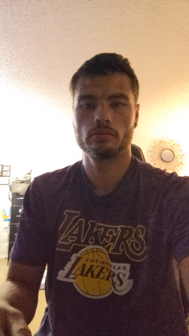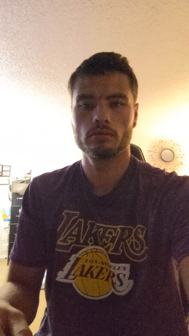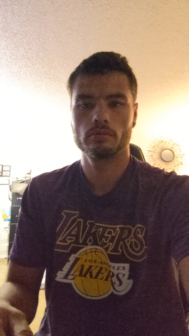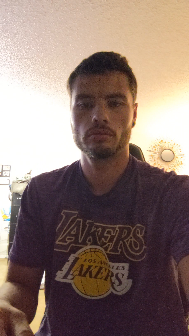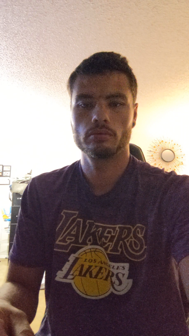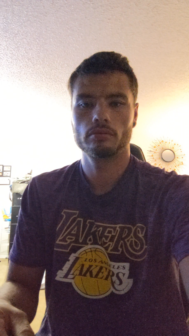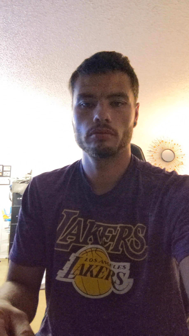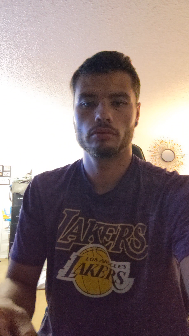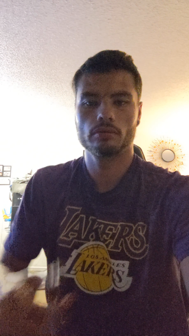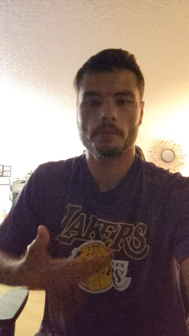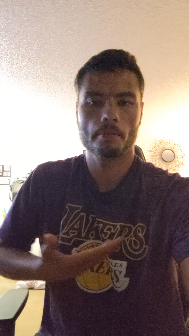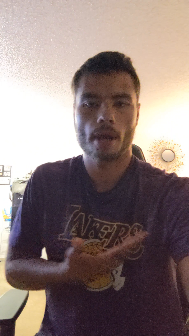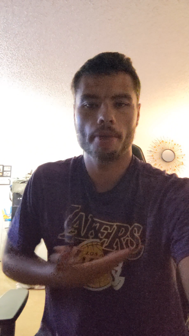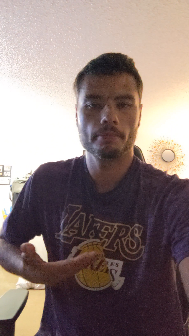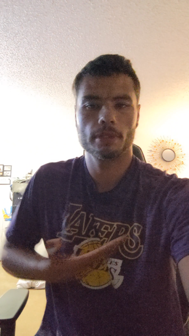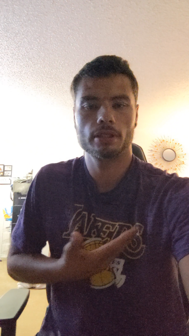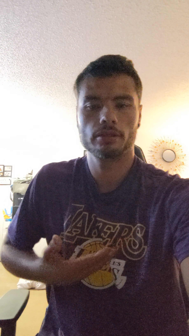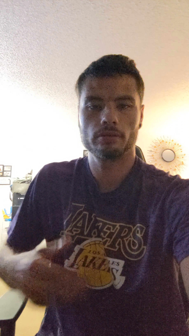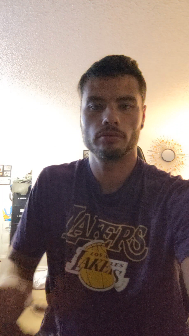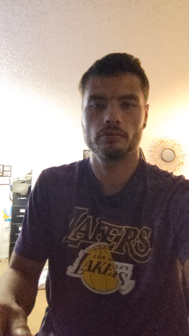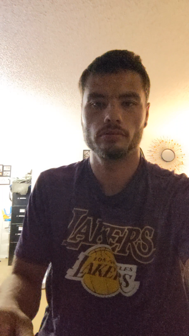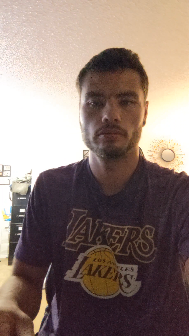baby